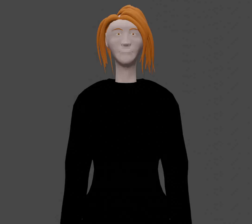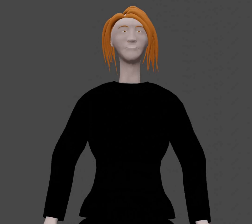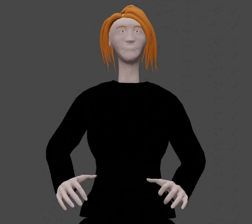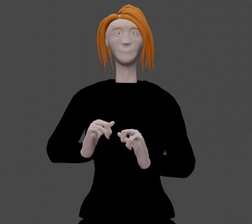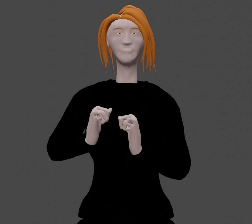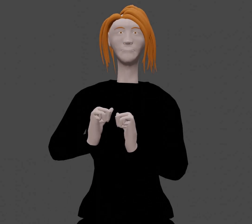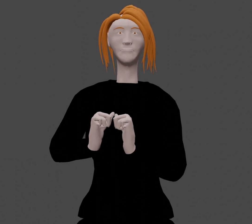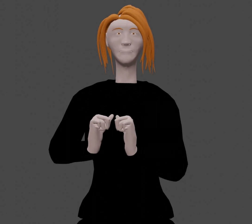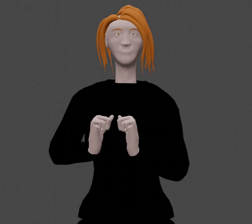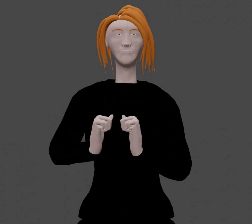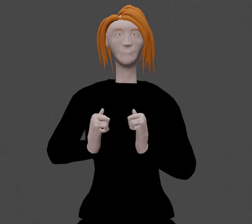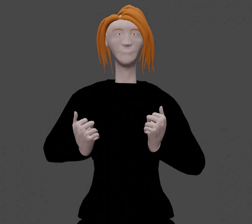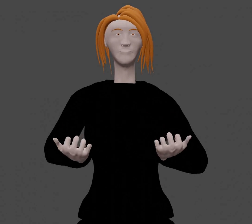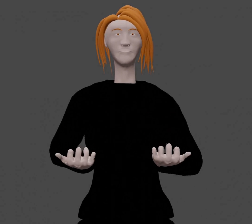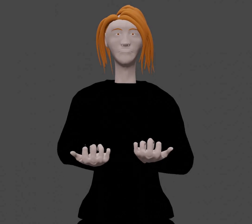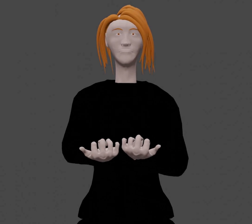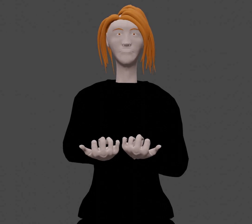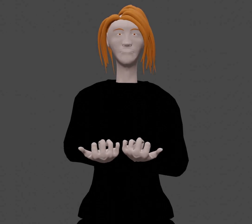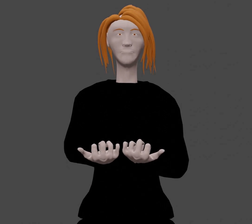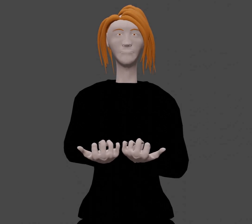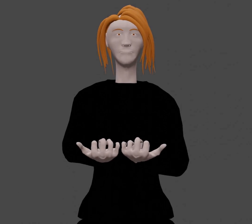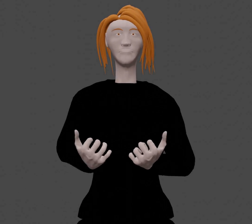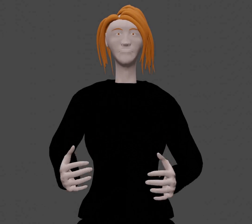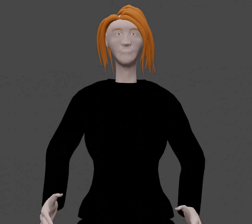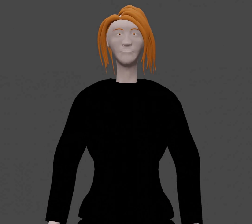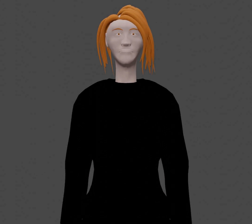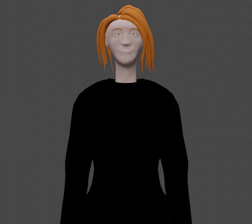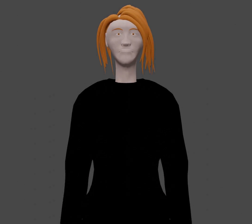Association